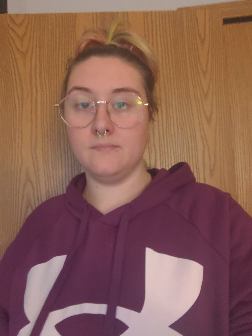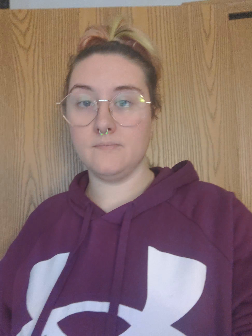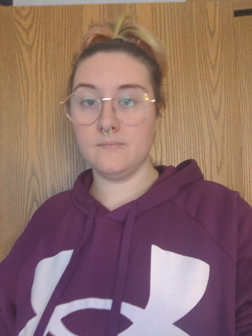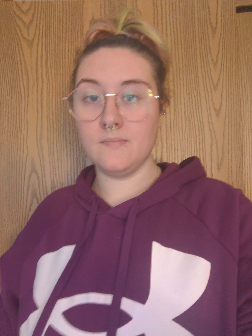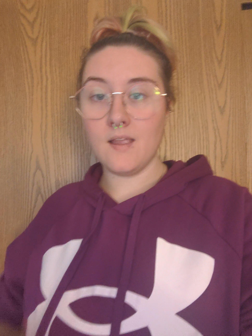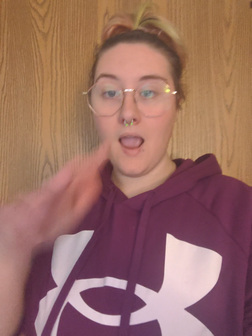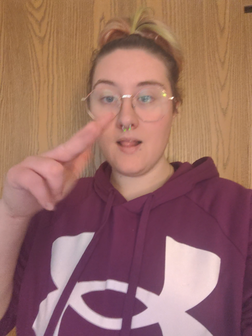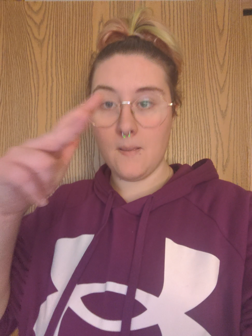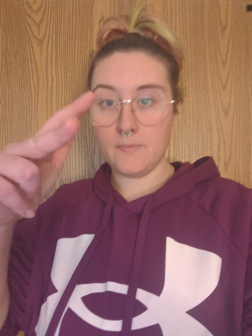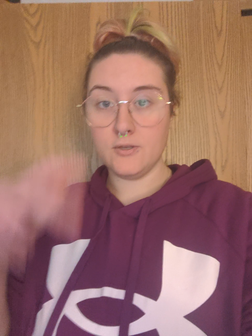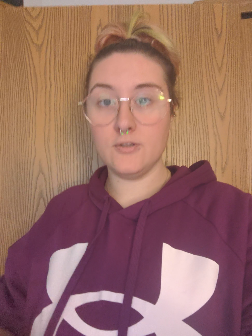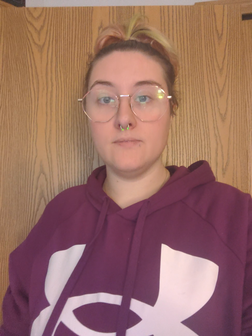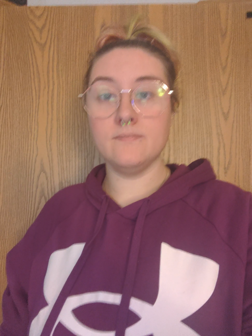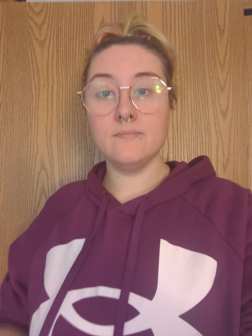helicopter